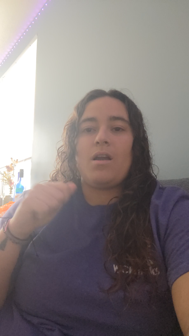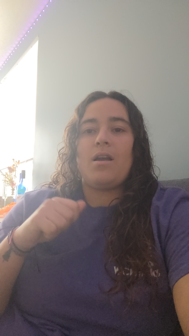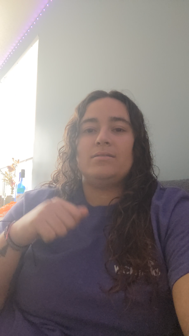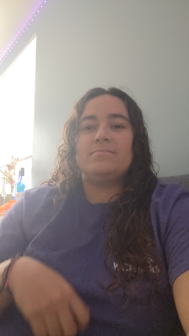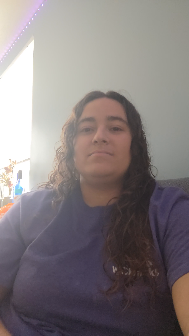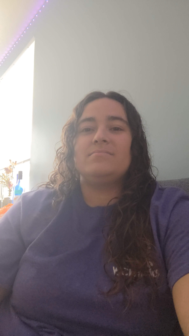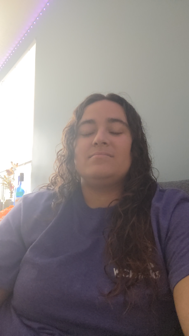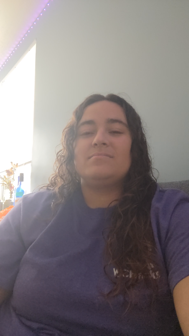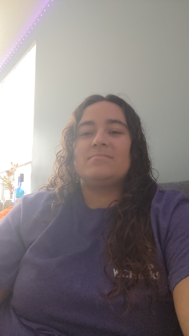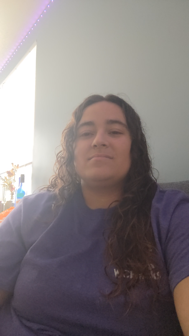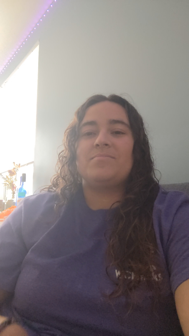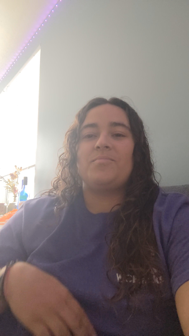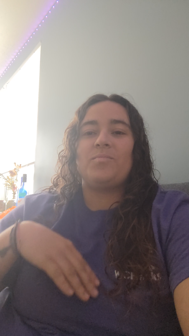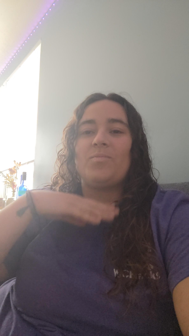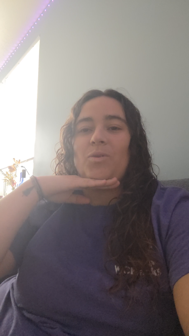full